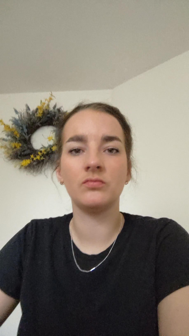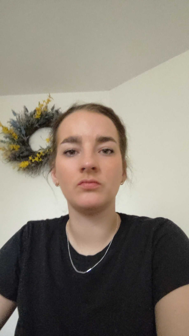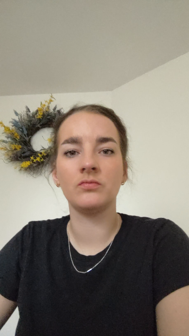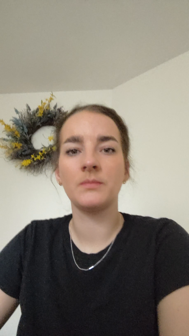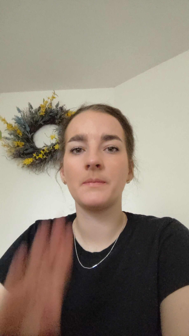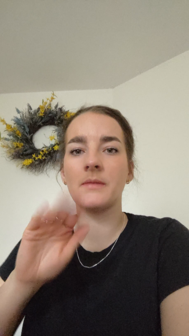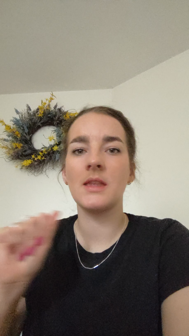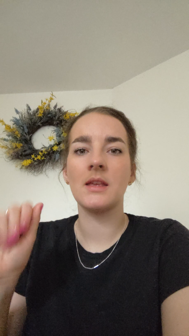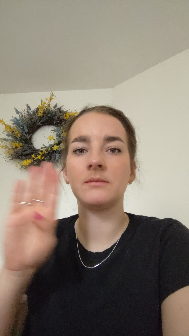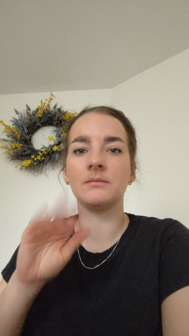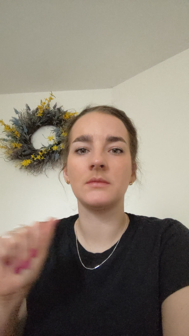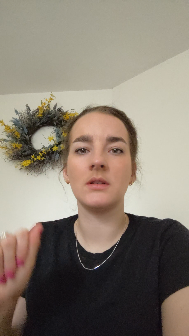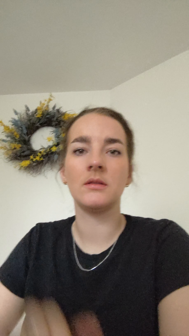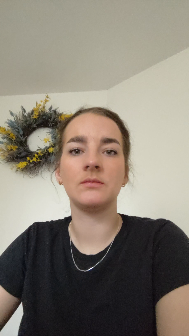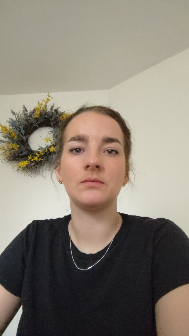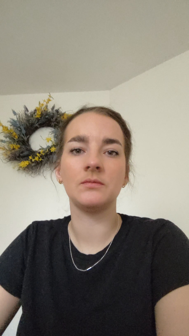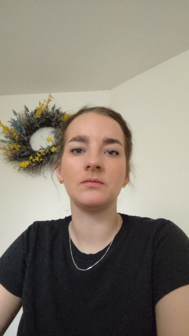baa baa